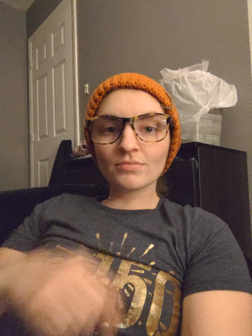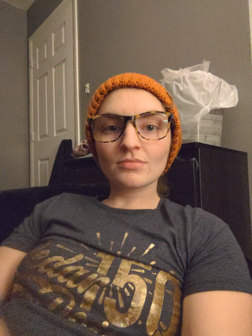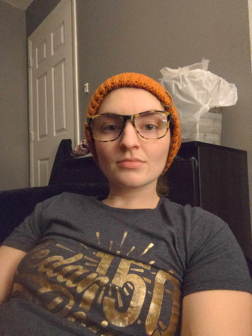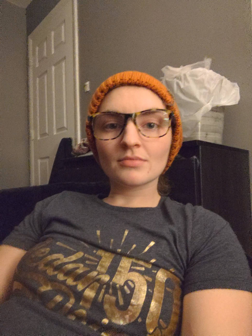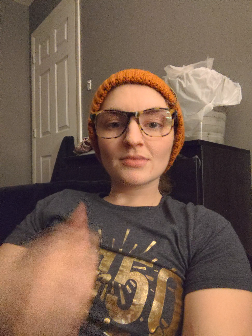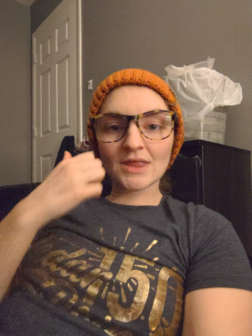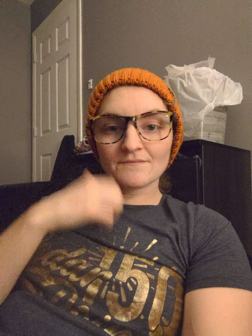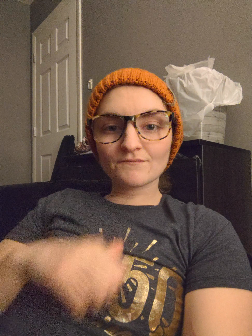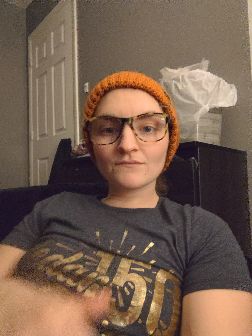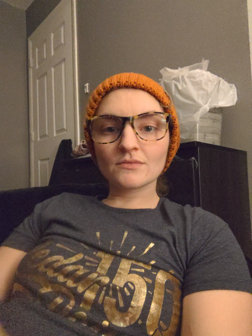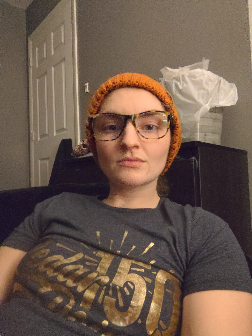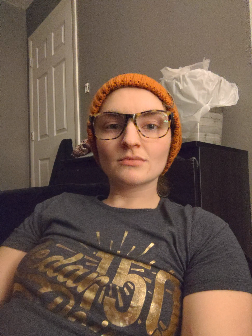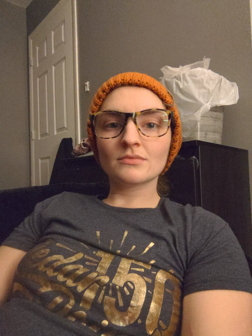every